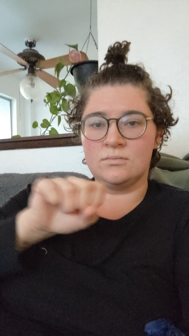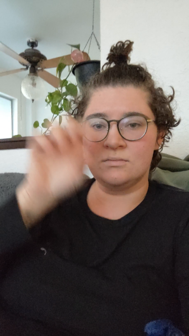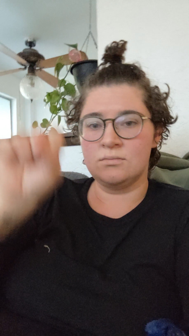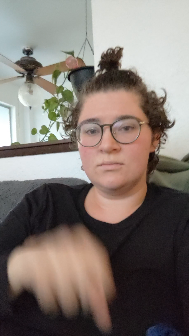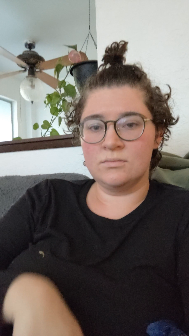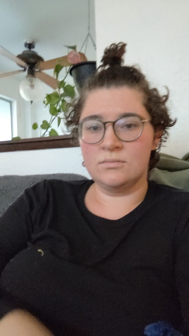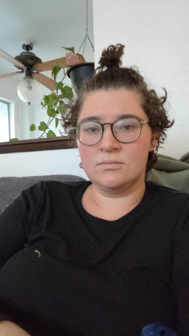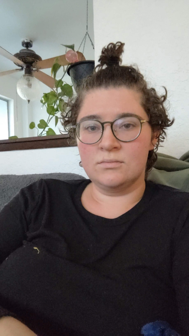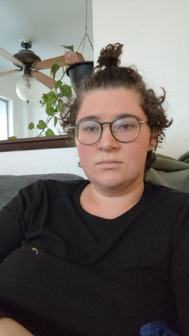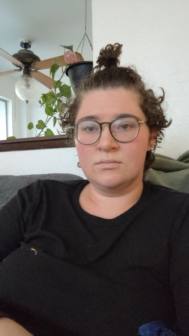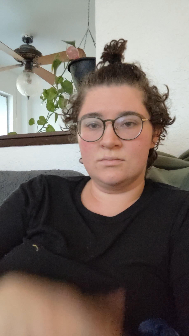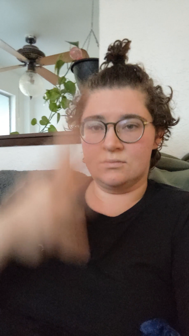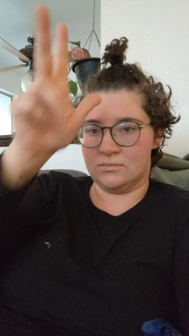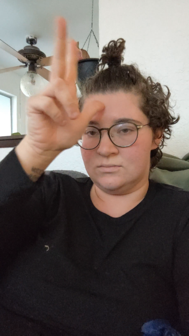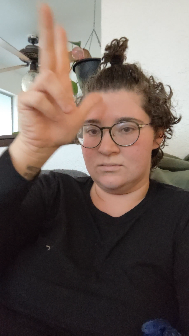rooster